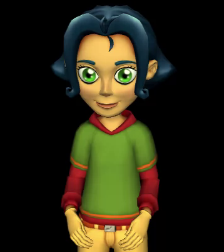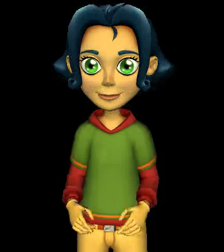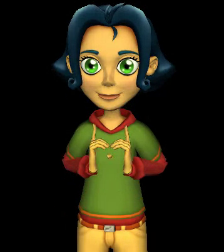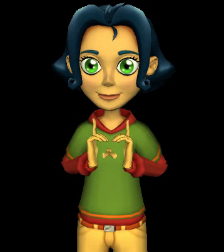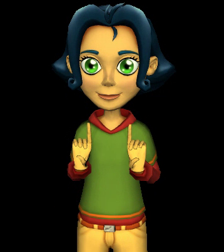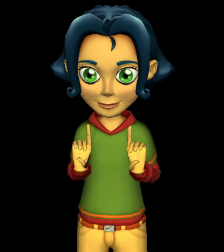ديمقراطية